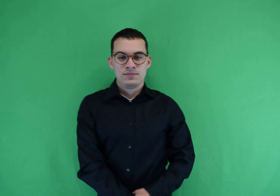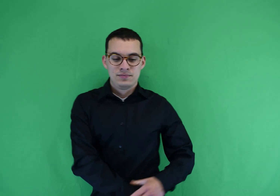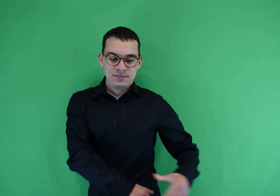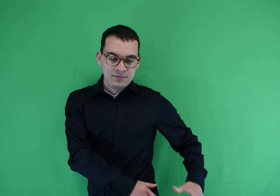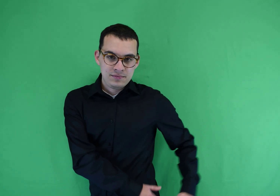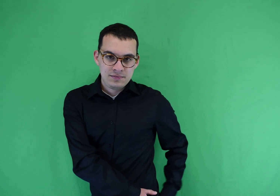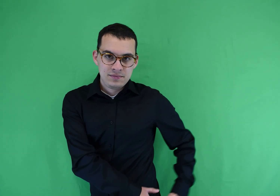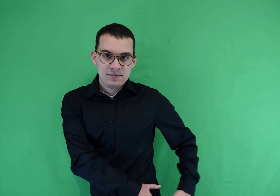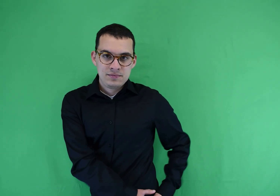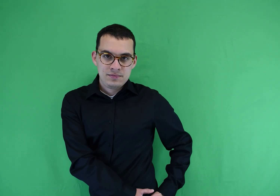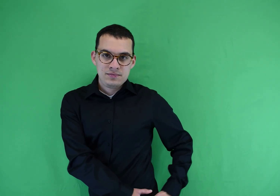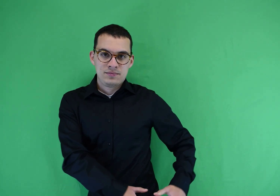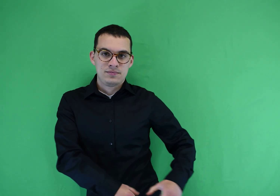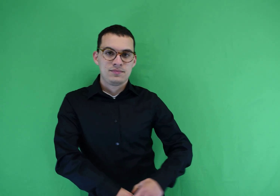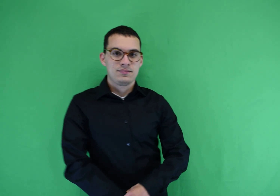pierna